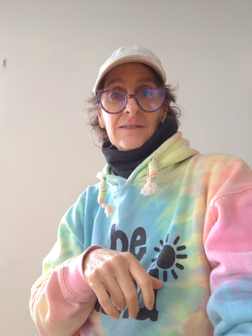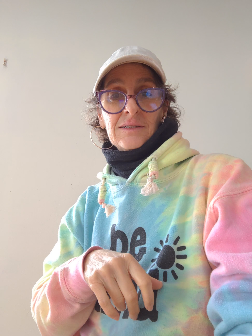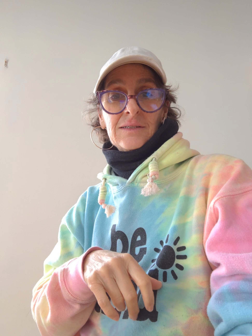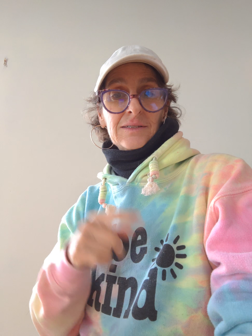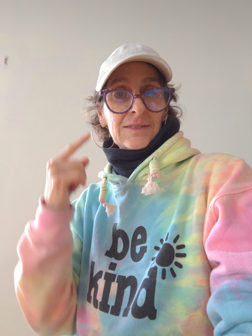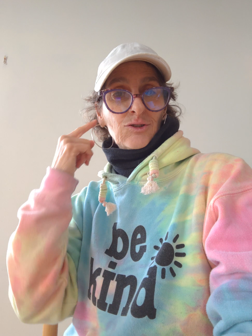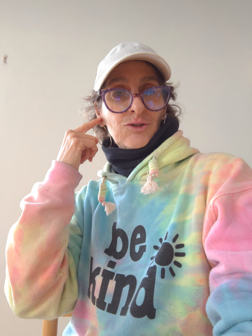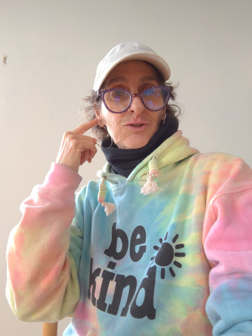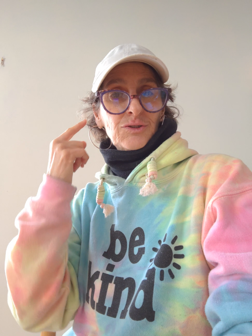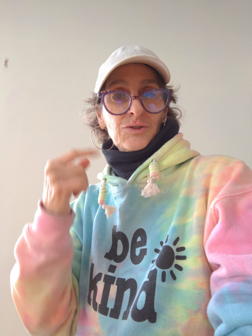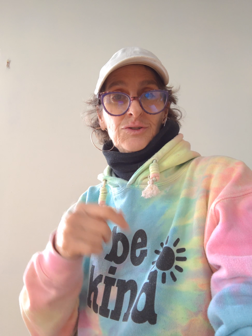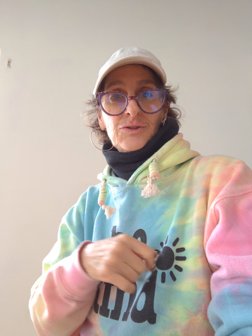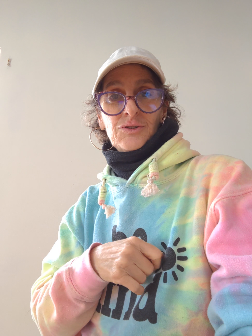ear